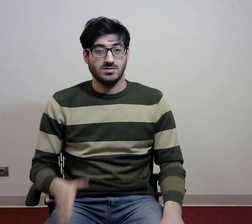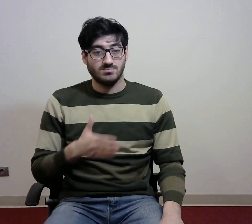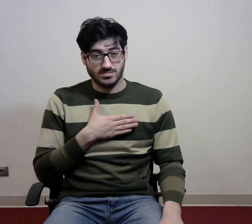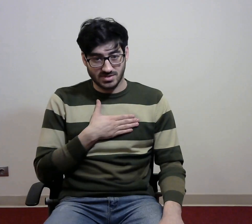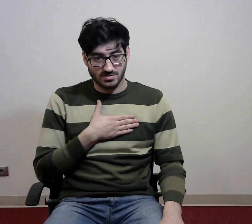mən